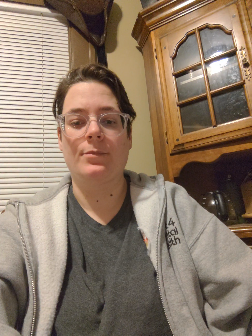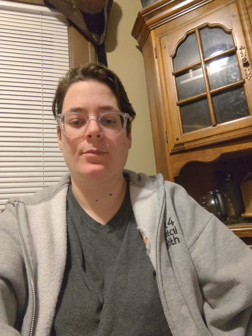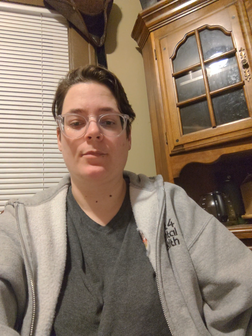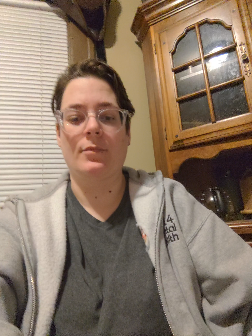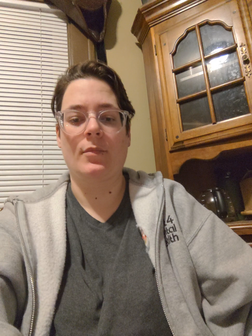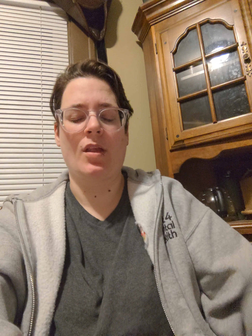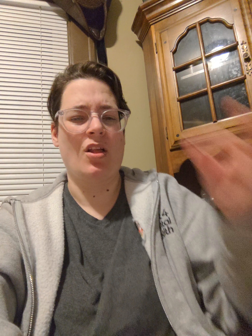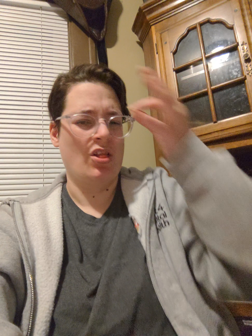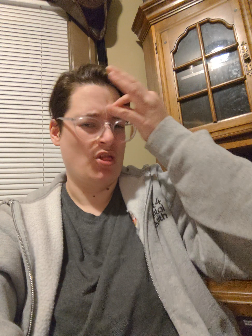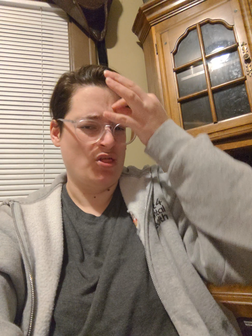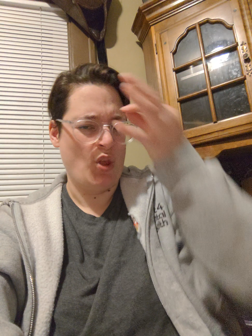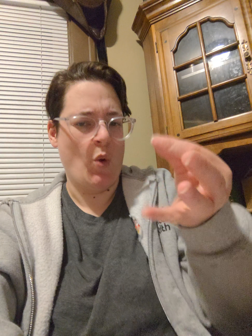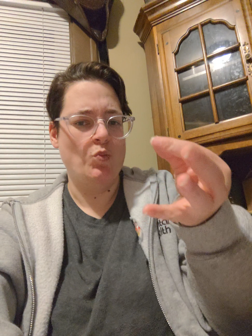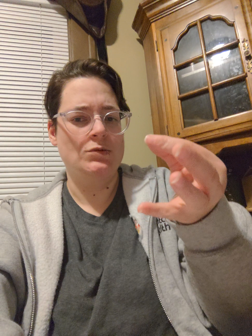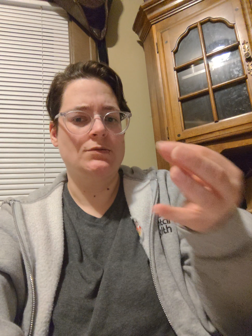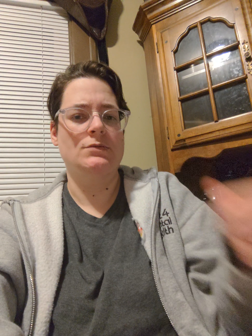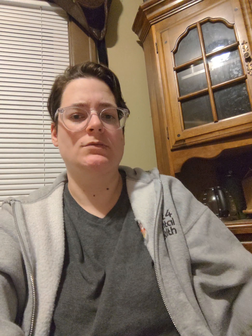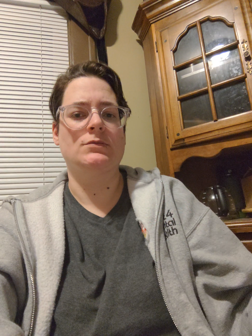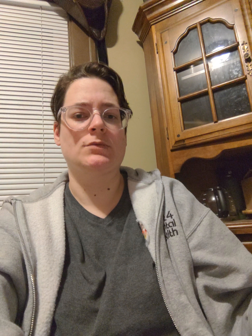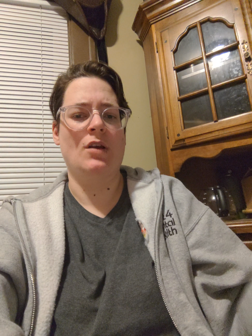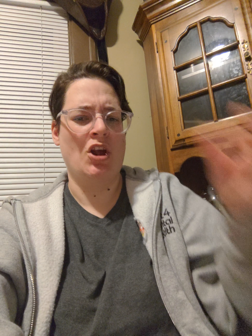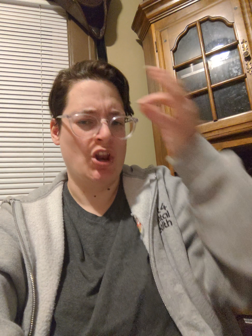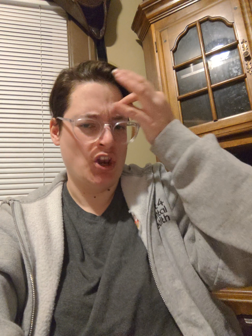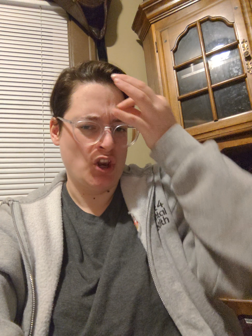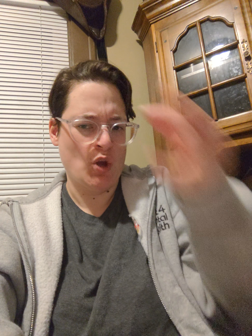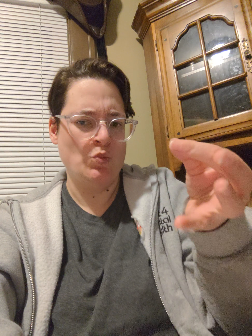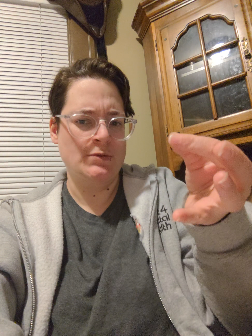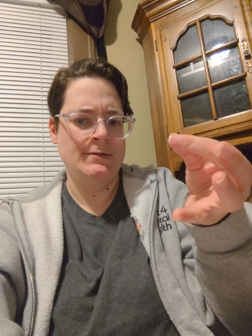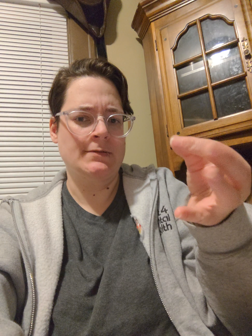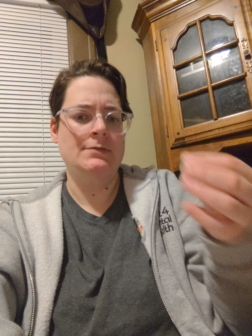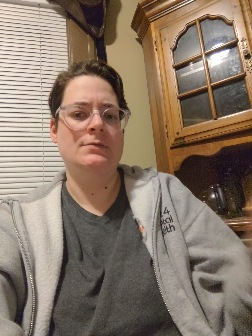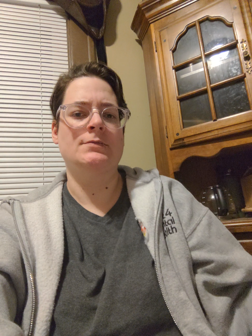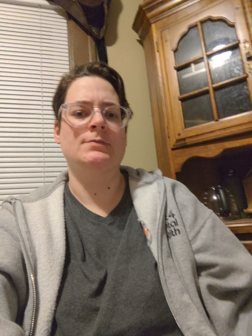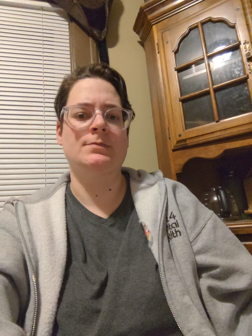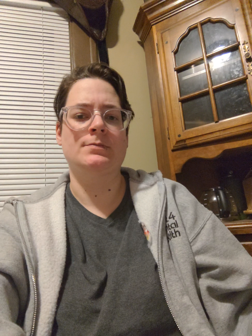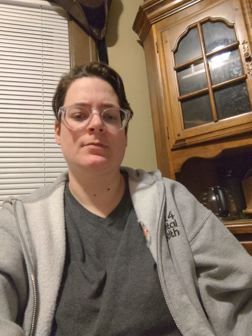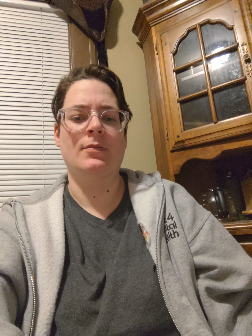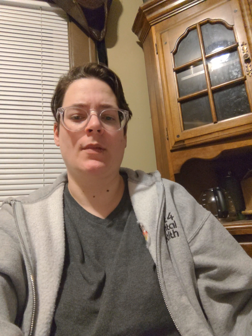close